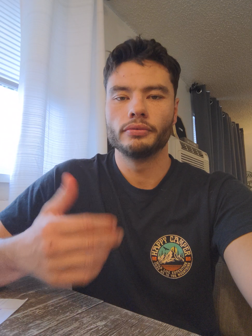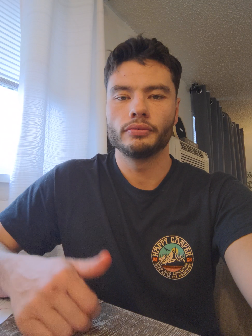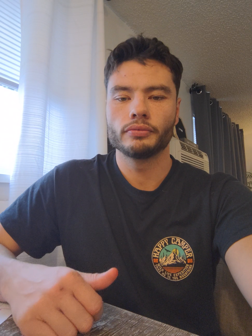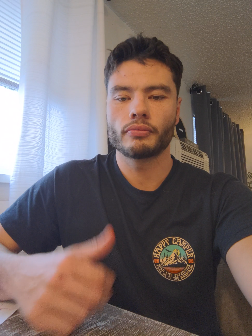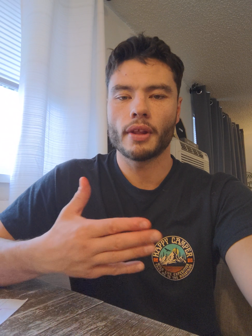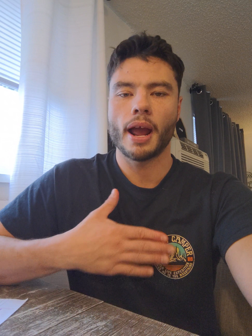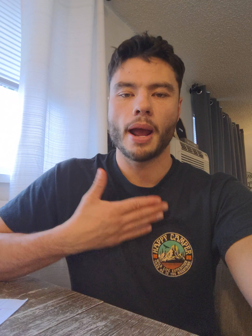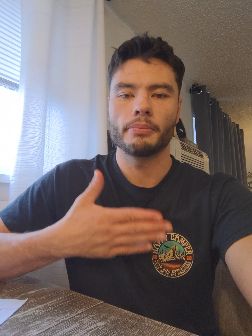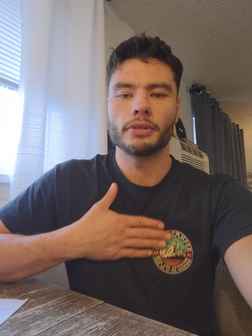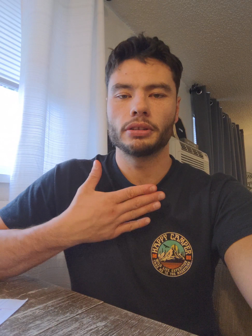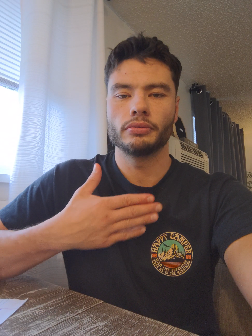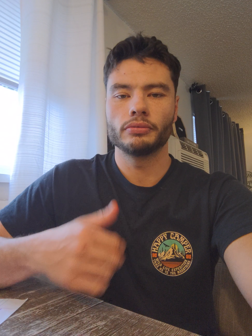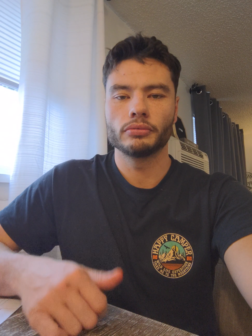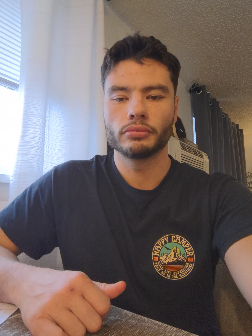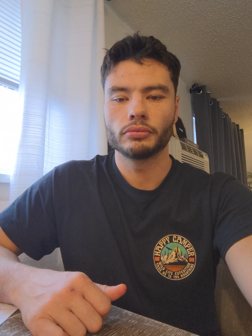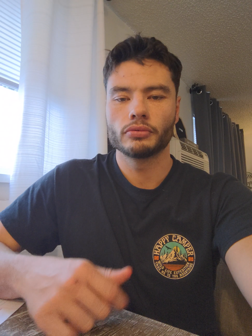happy